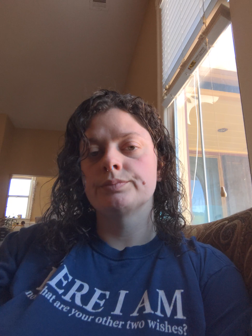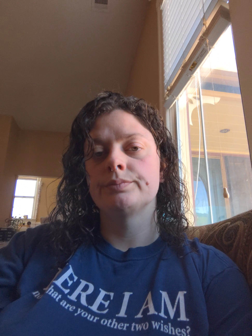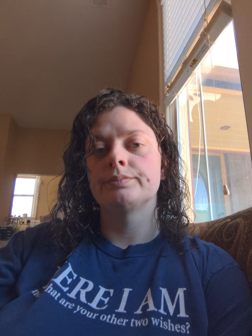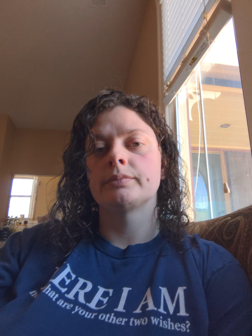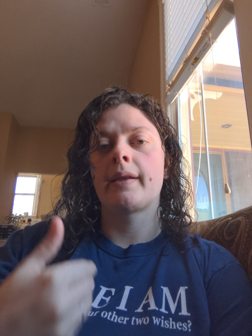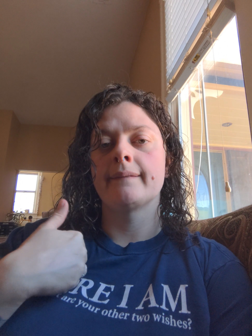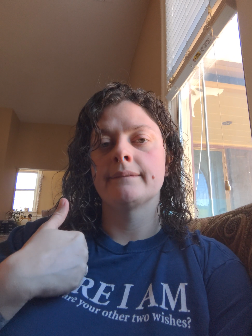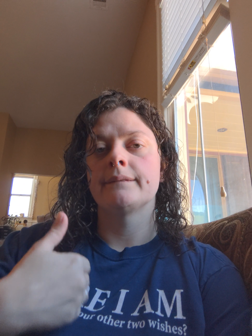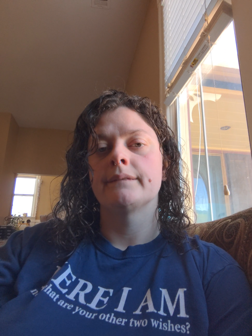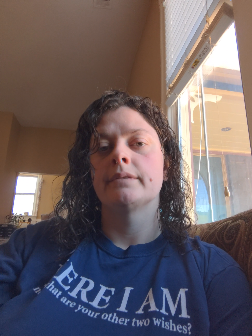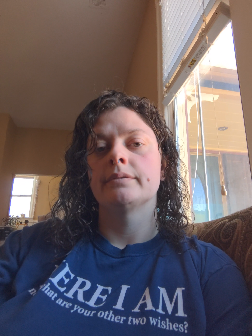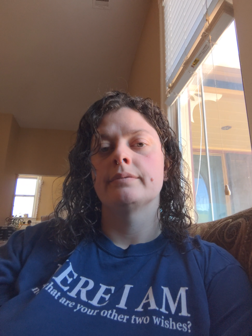have